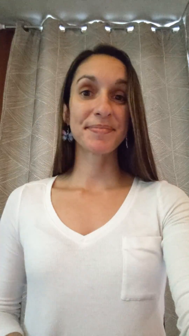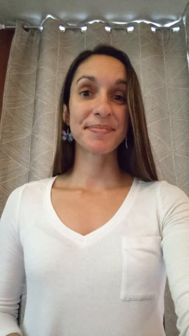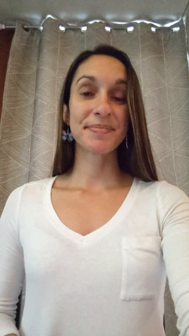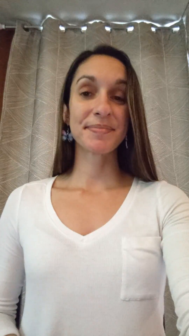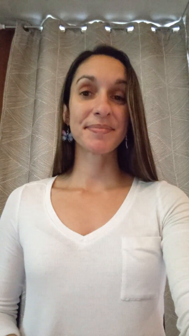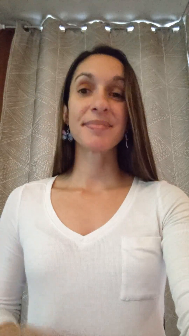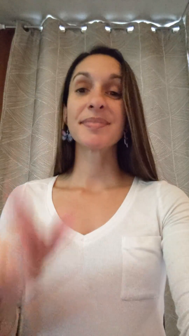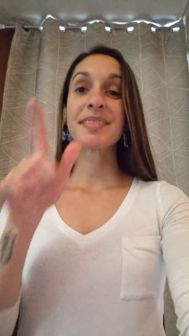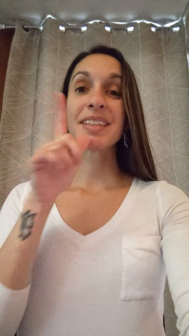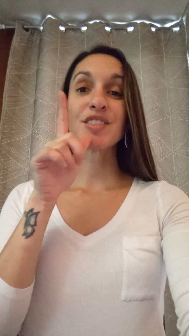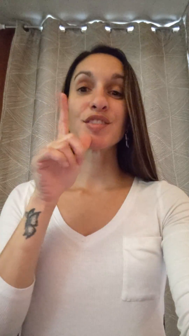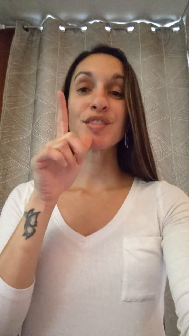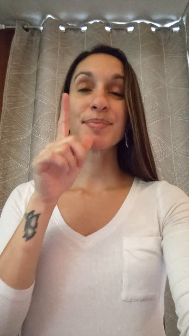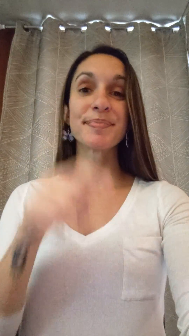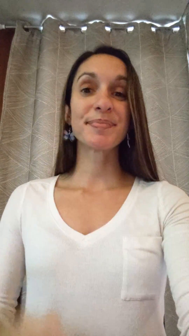lunch